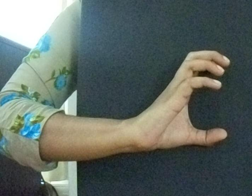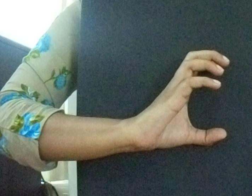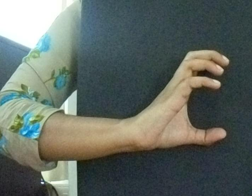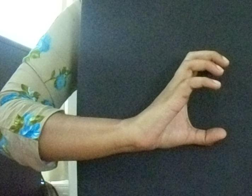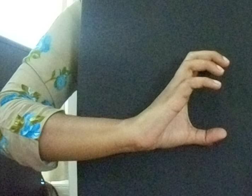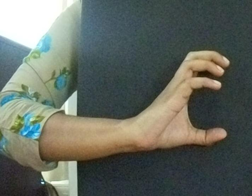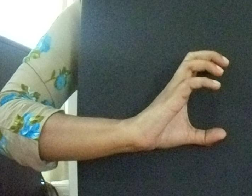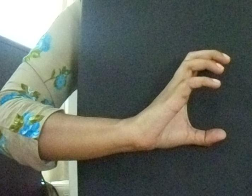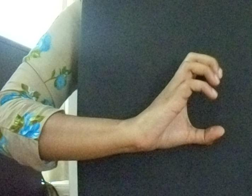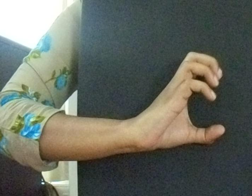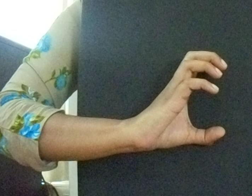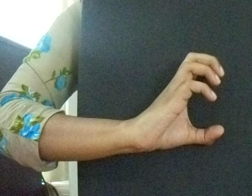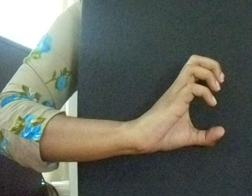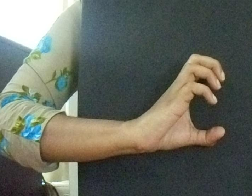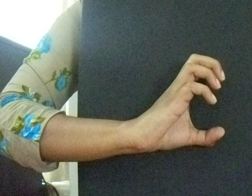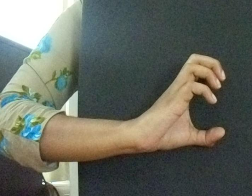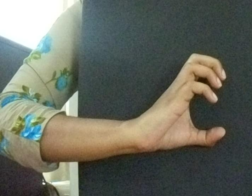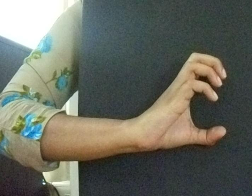pain